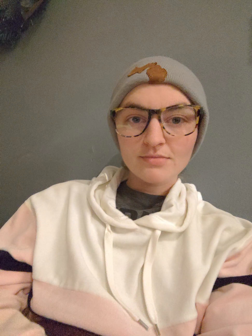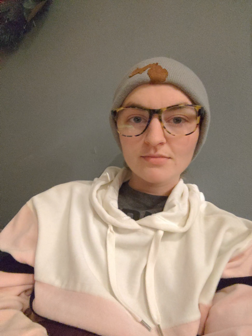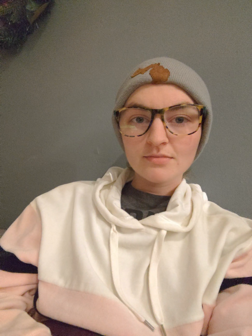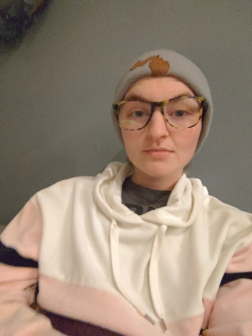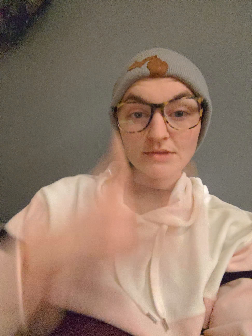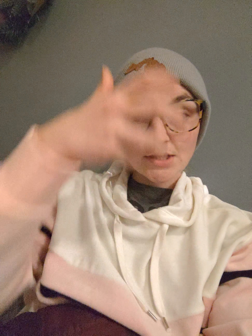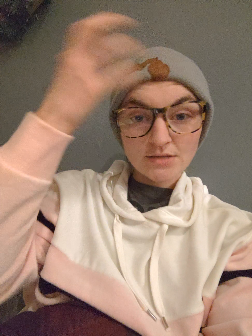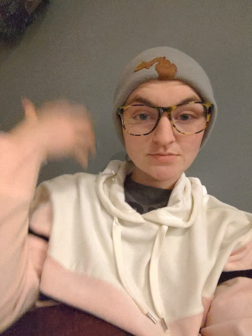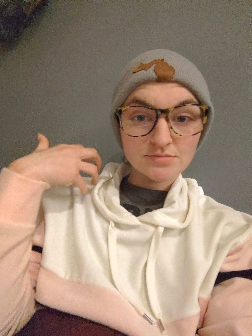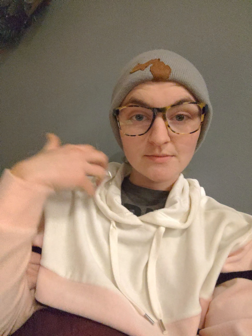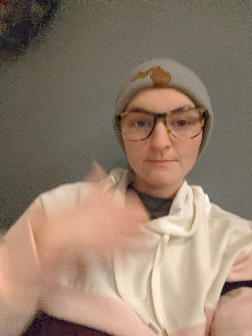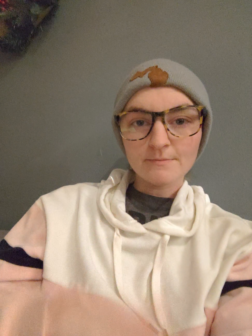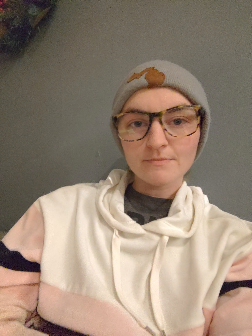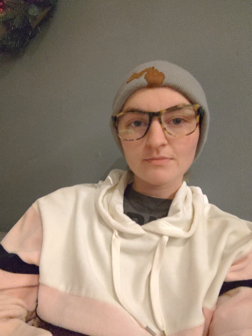lion